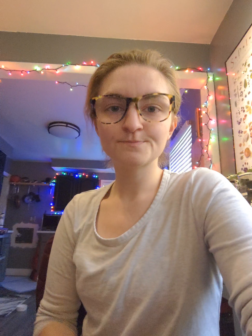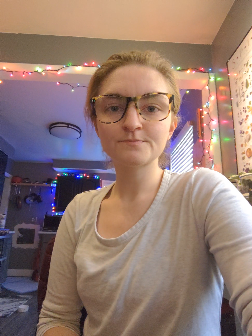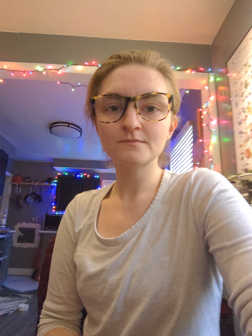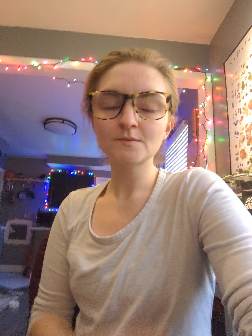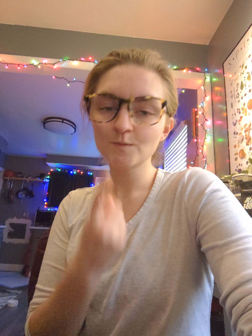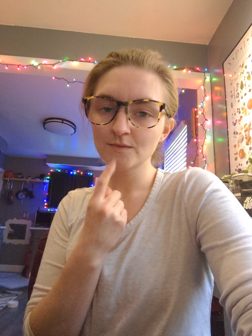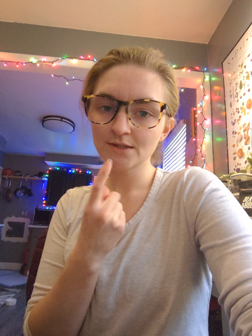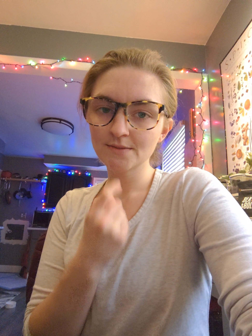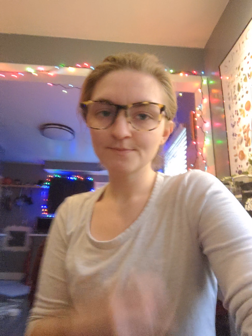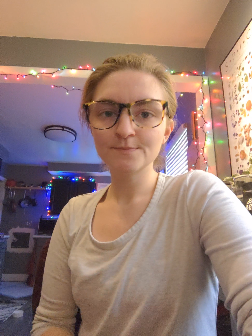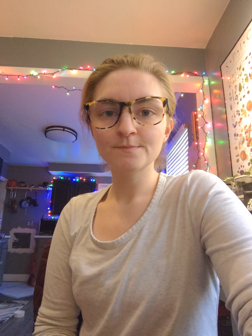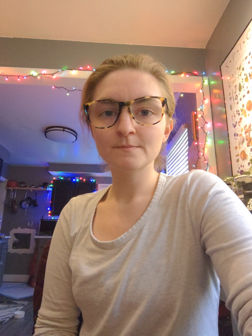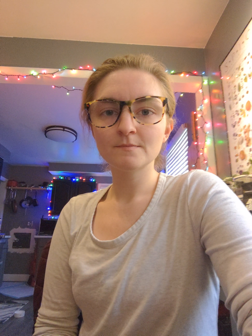red